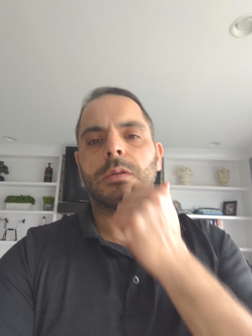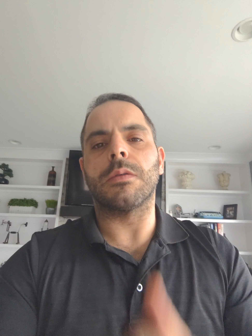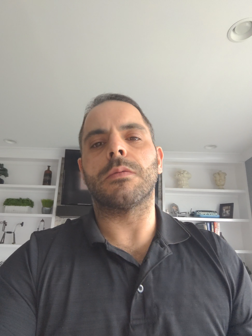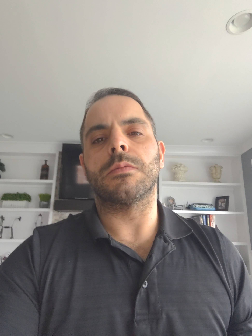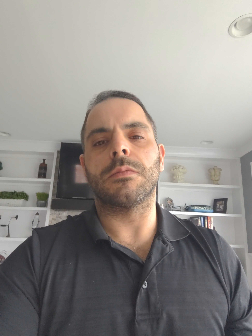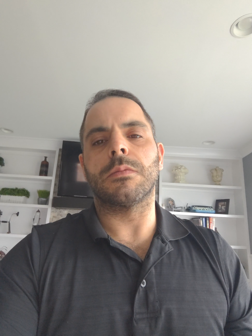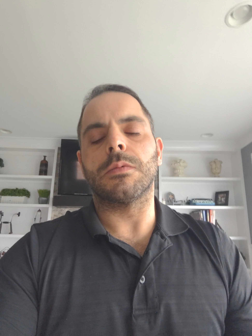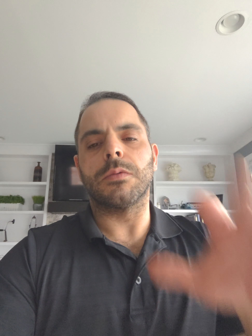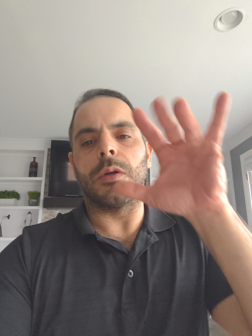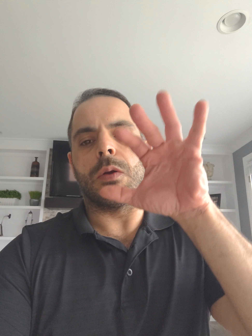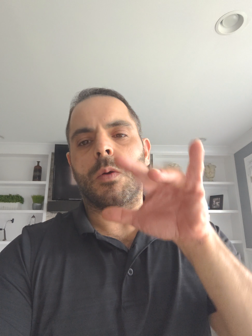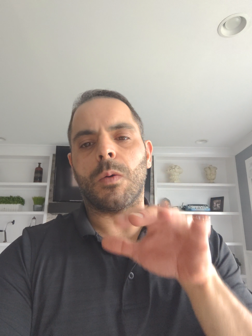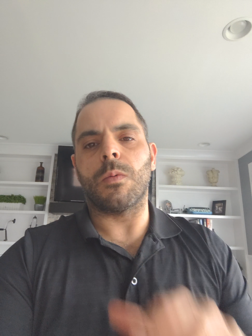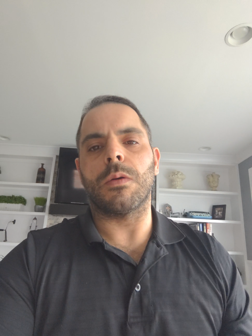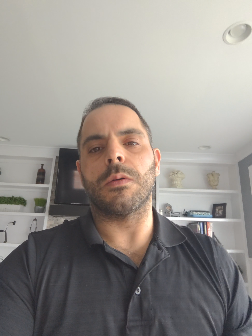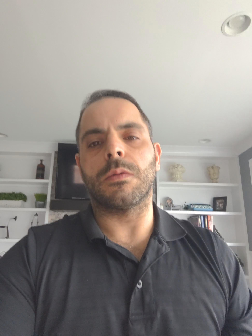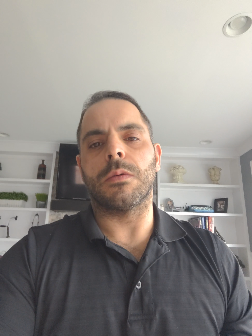snow